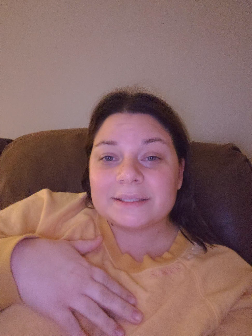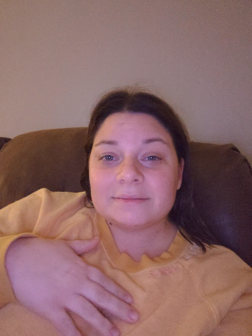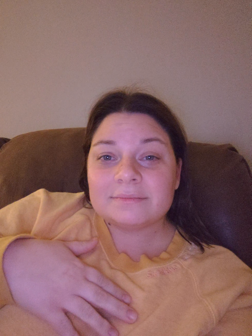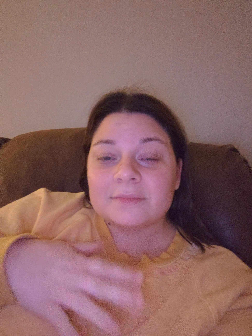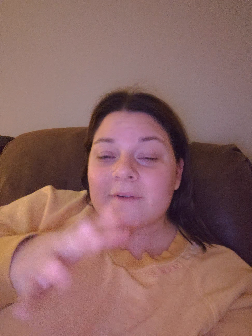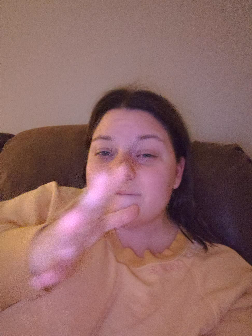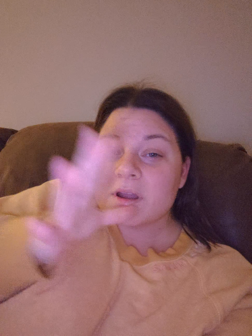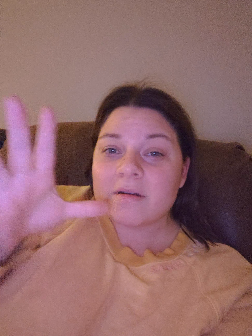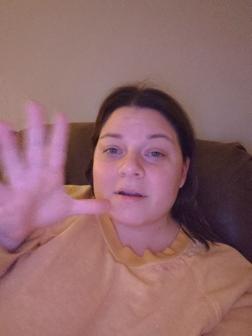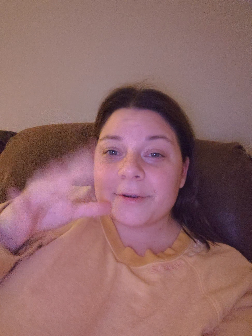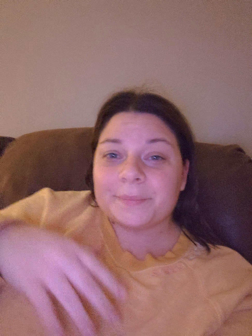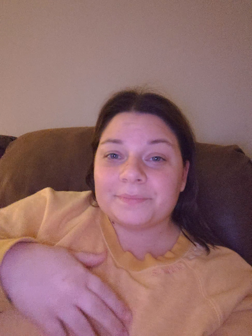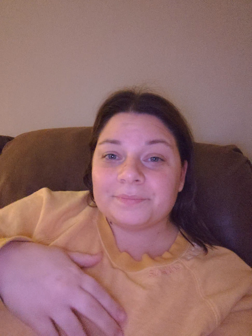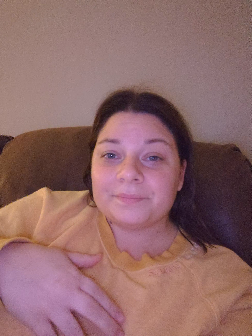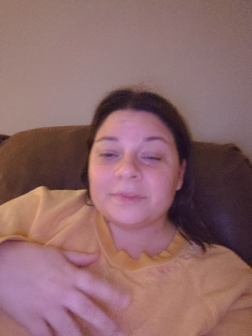farm